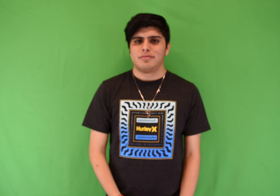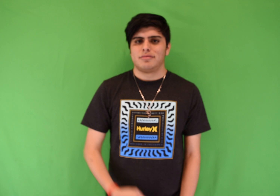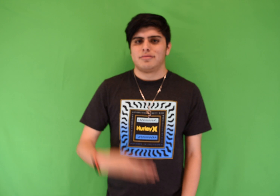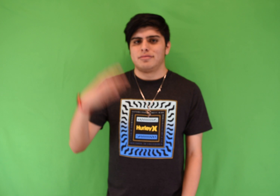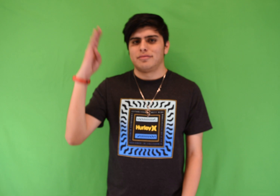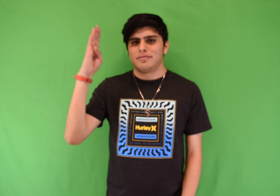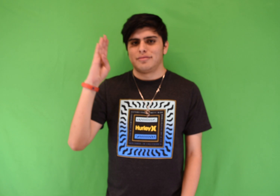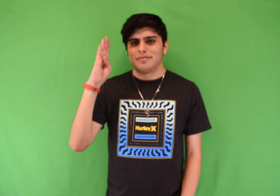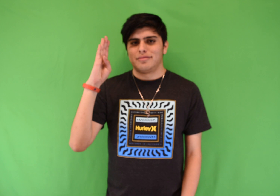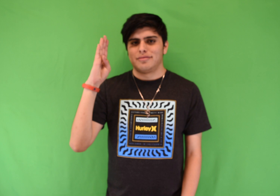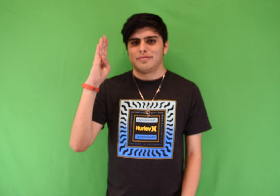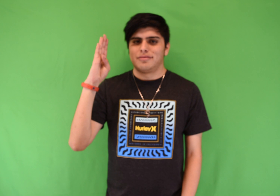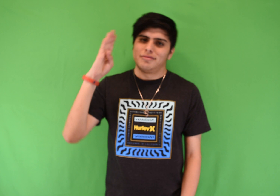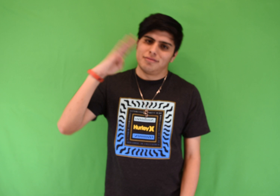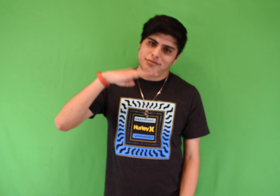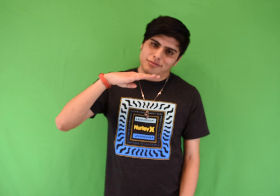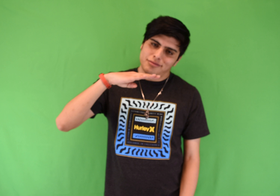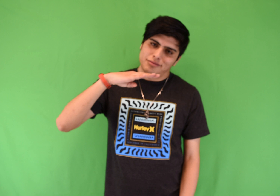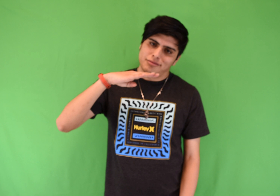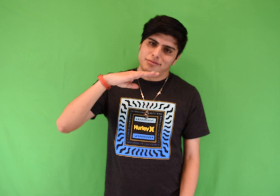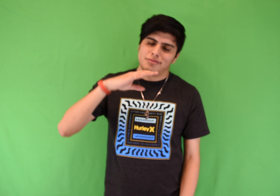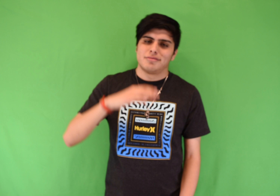mal